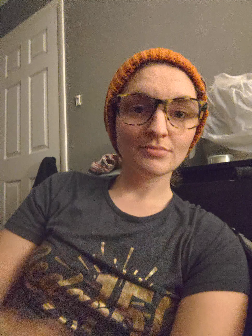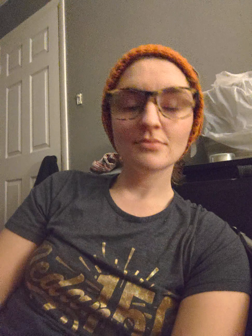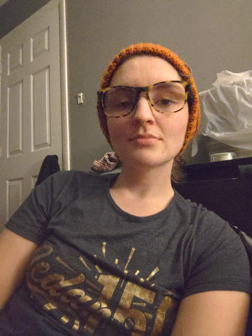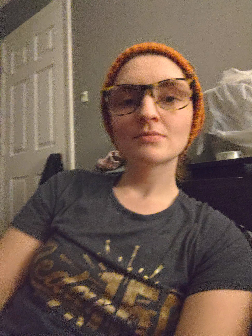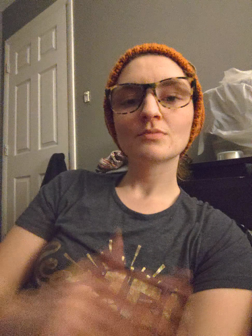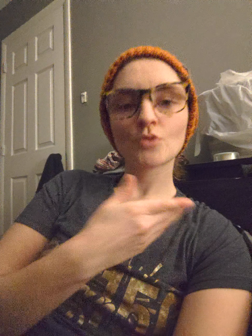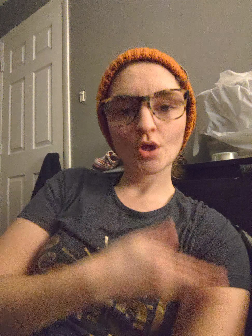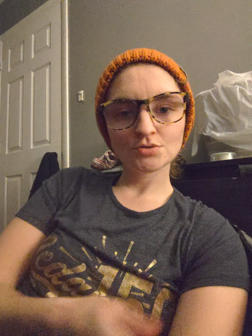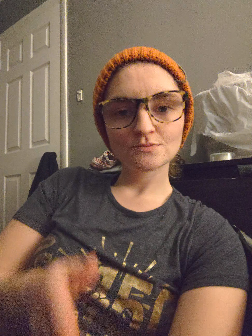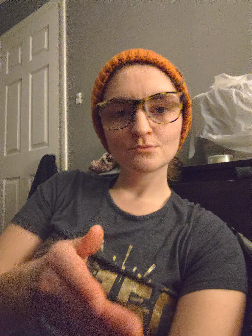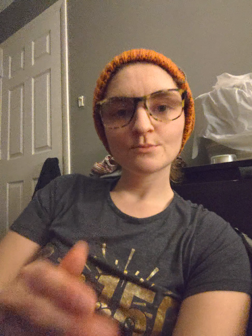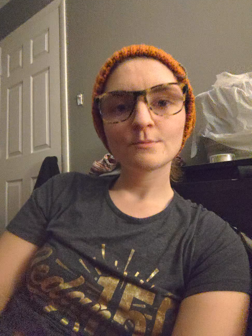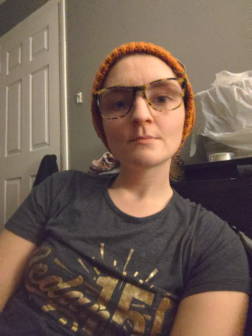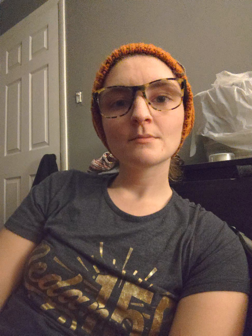arm